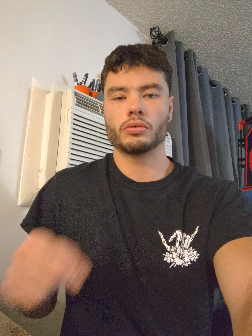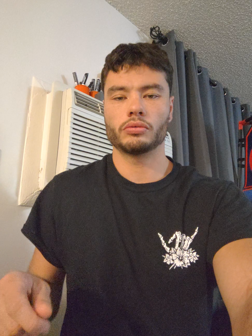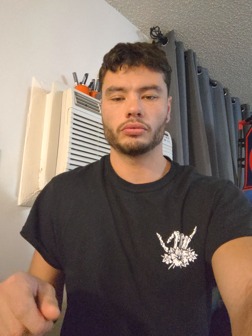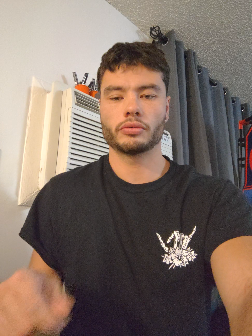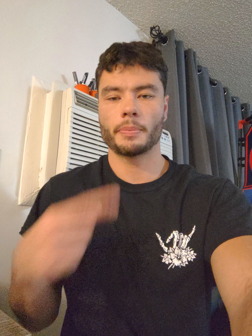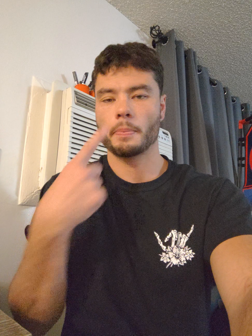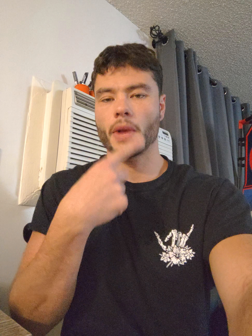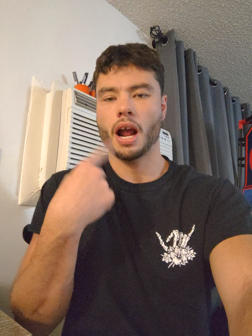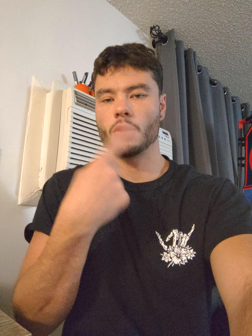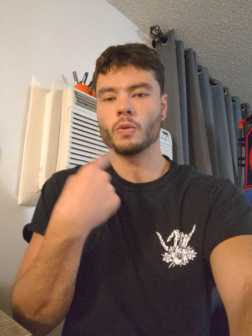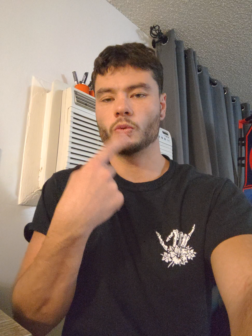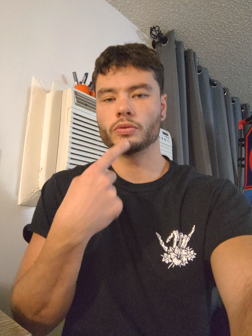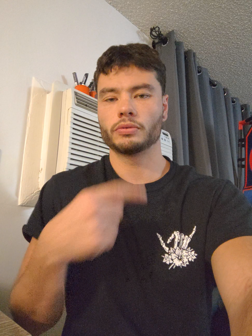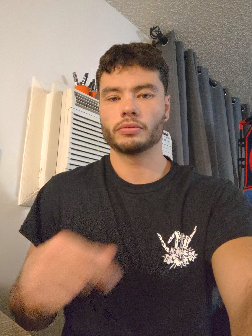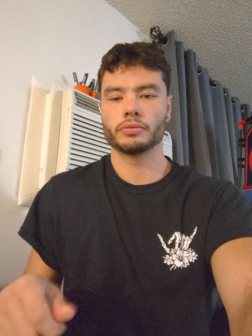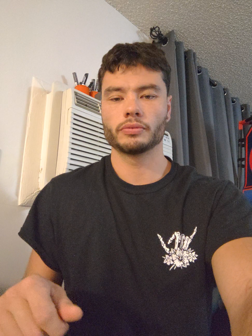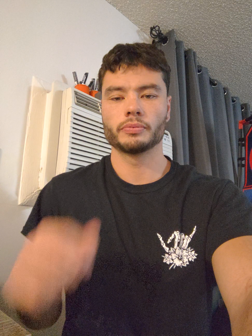mouth